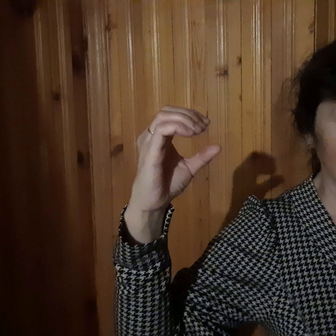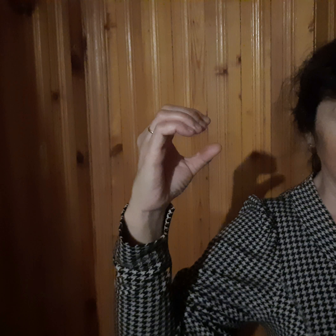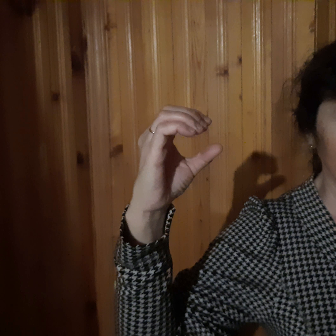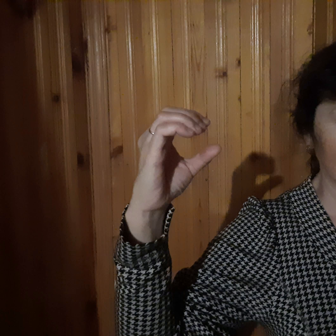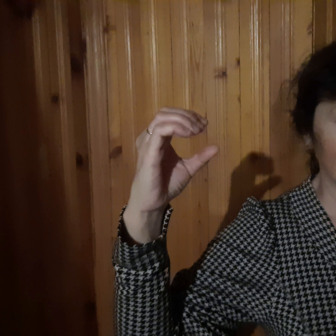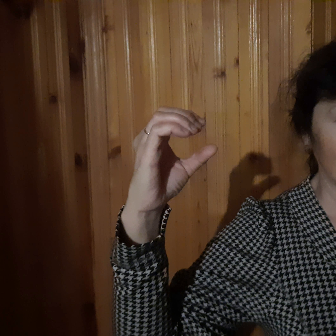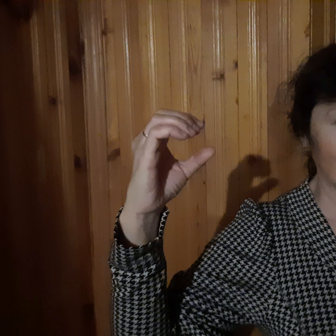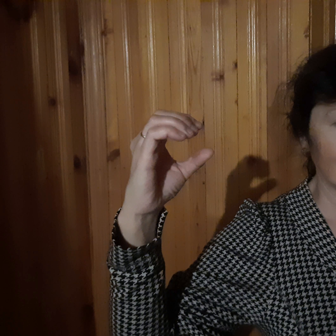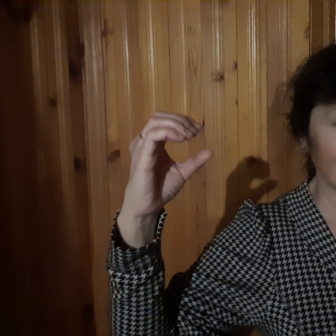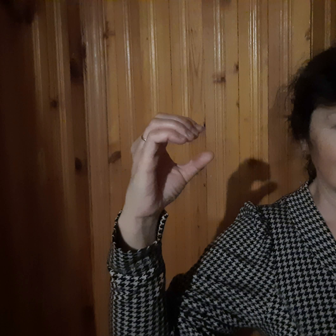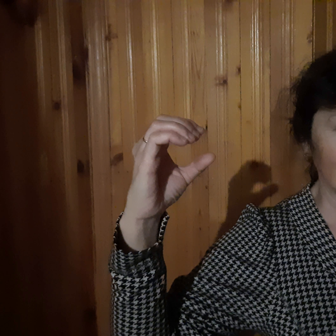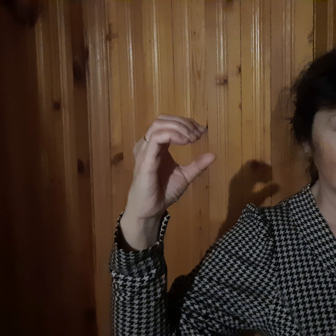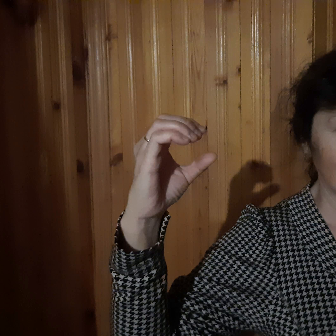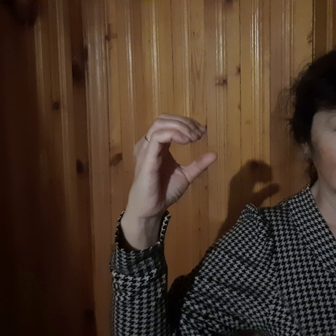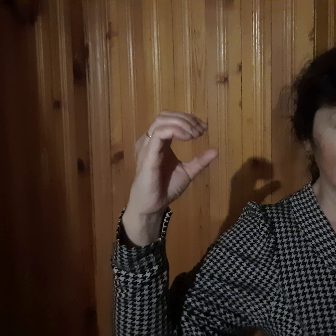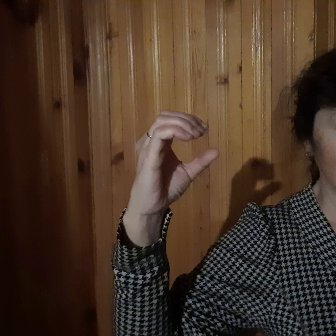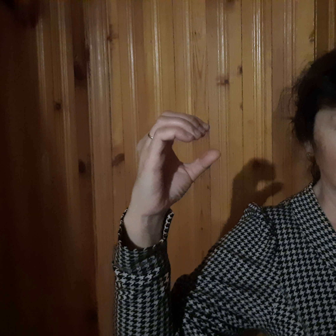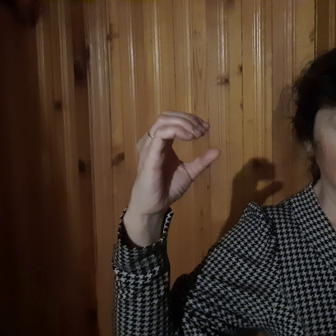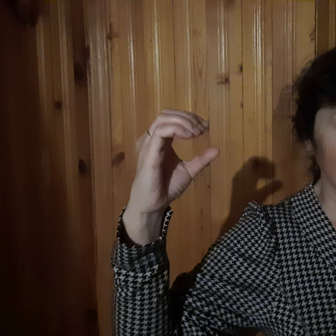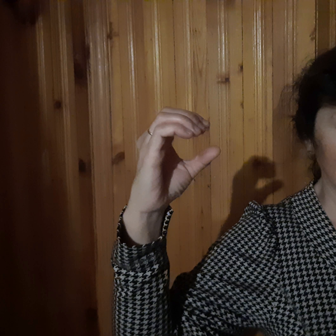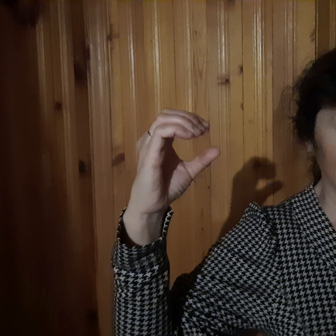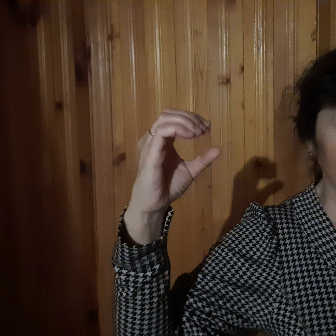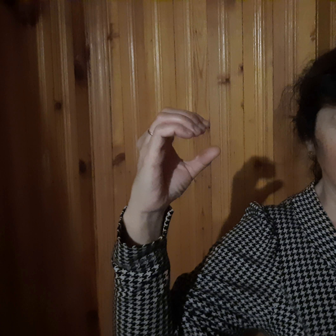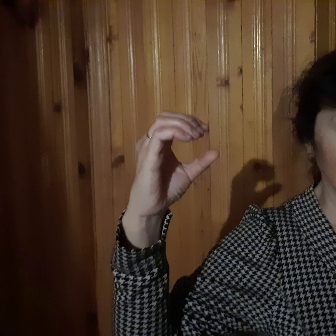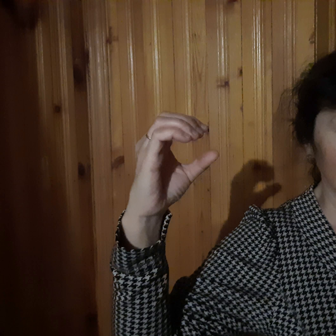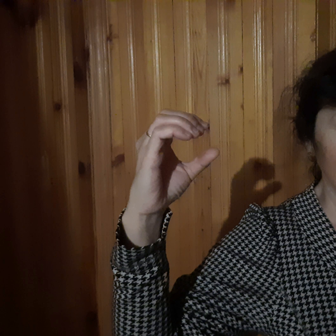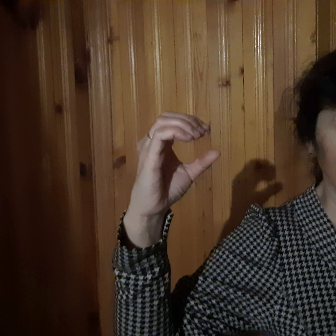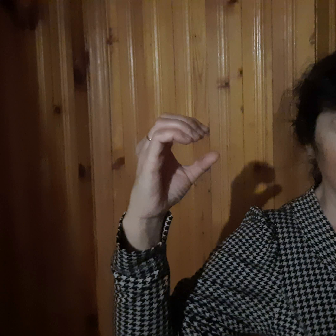С